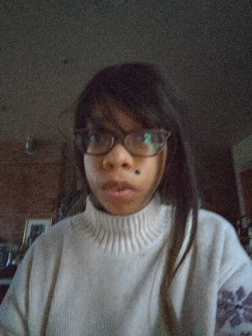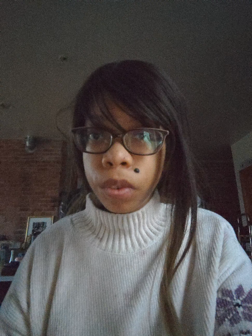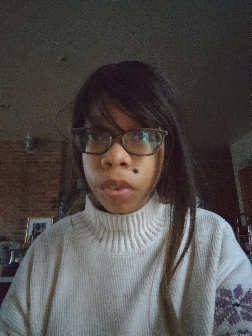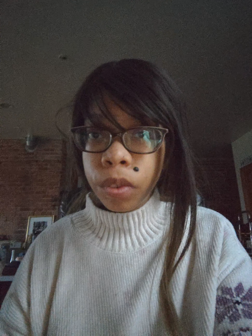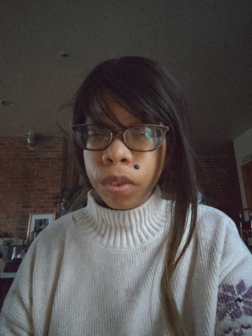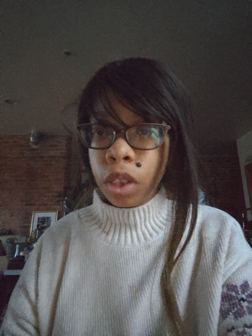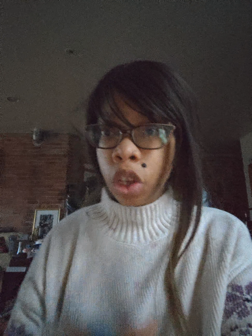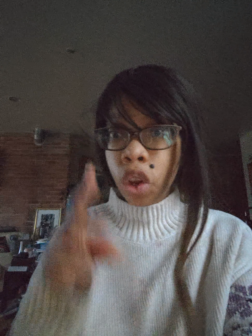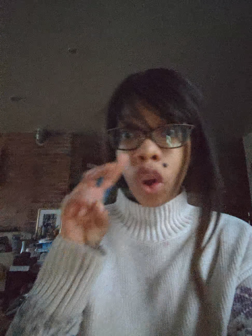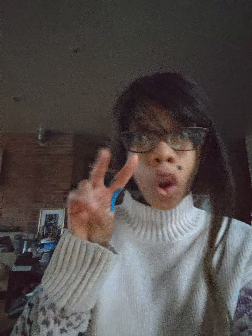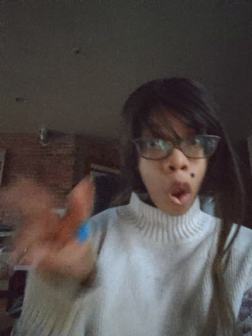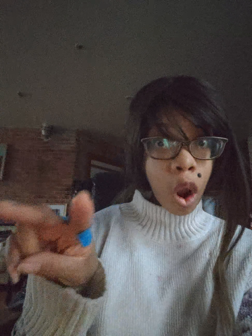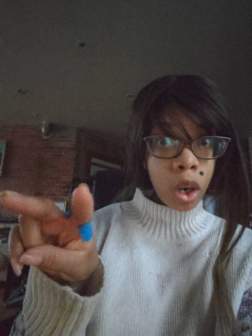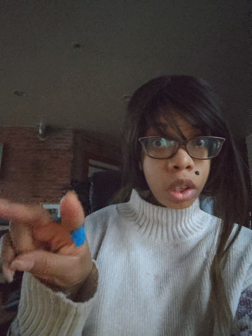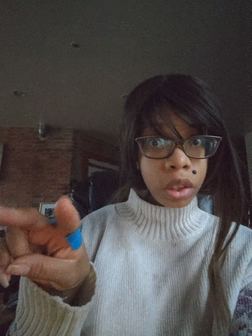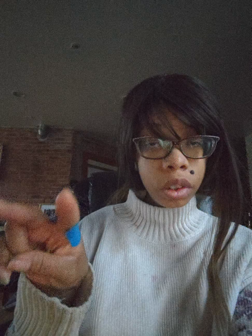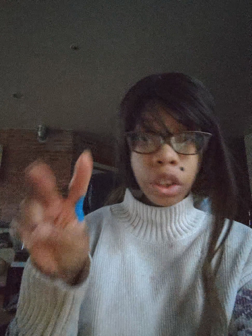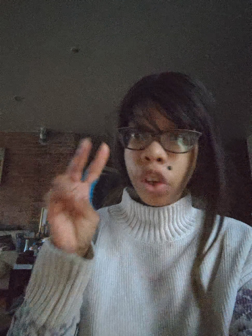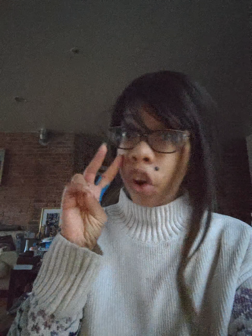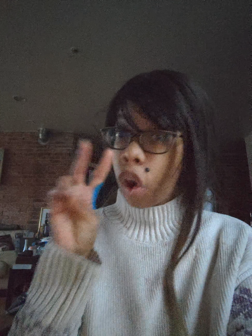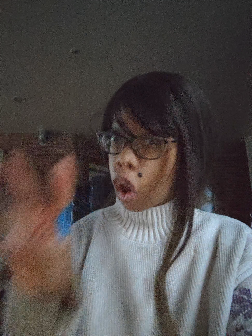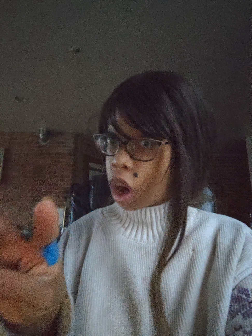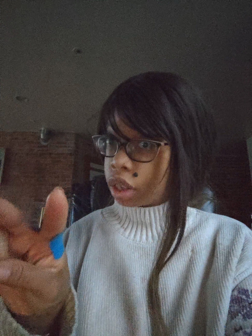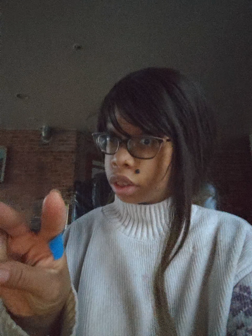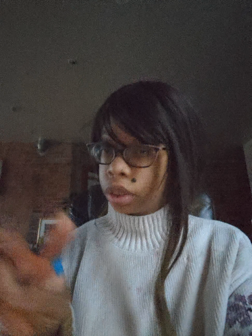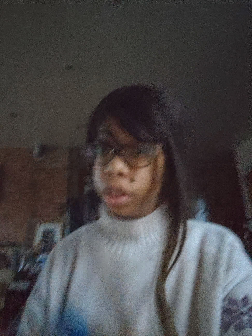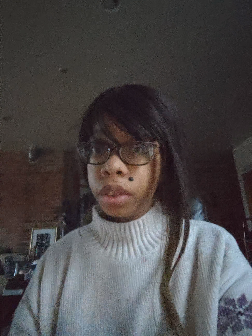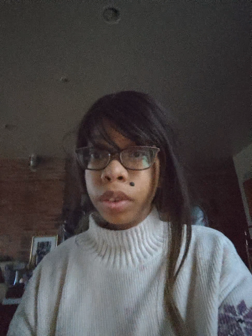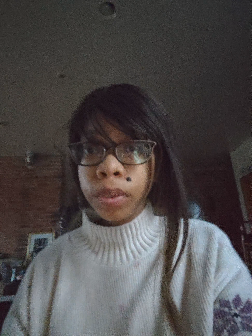look